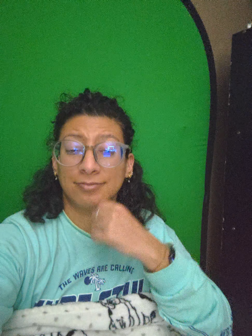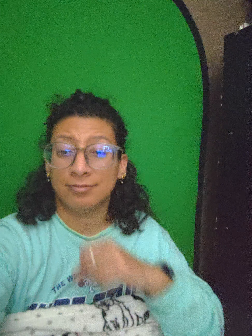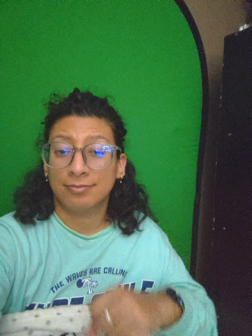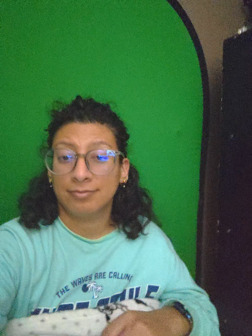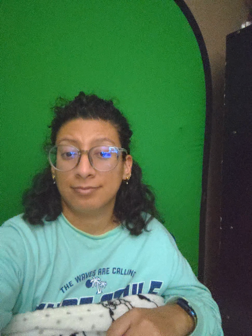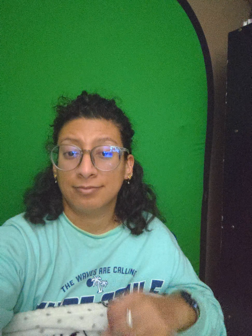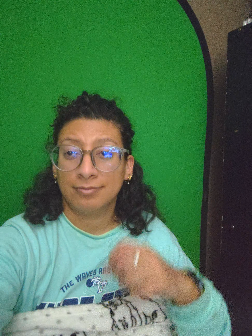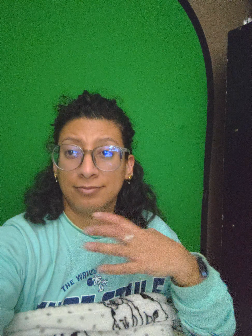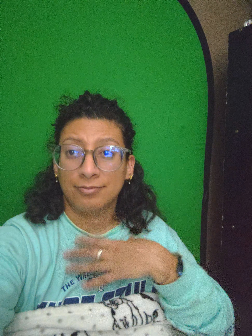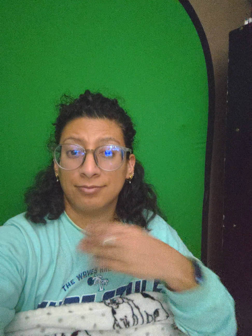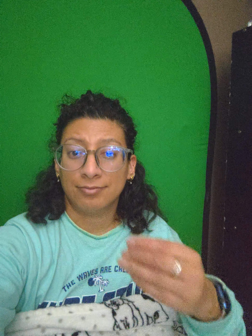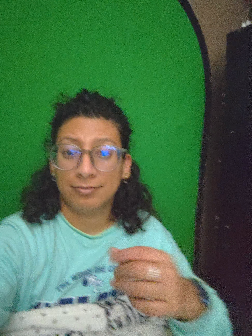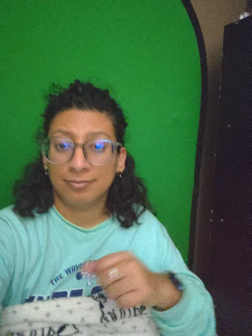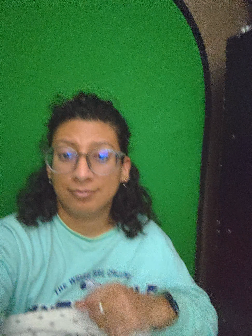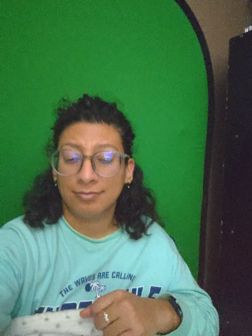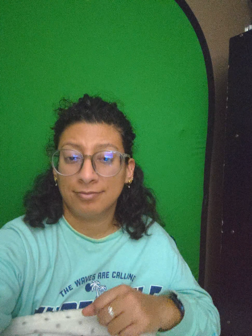white